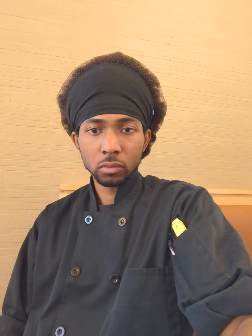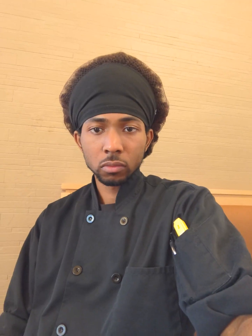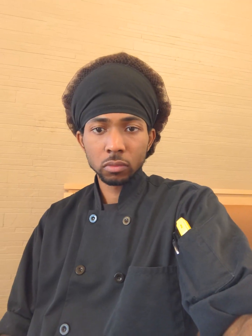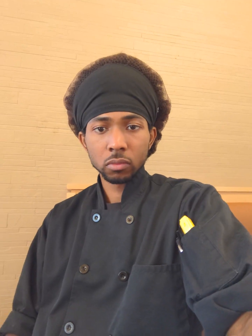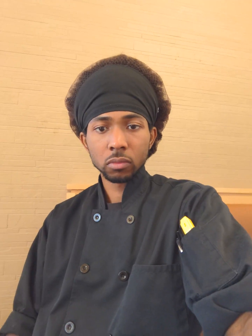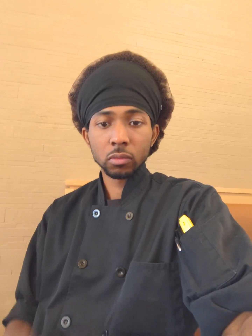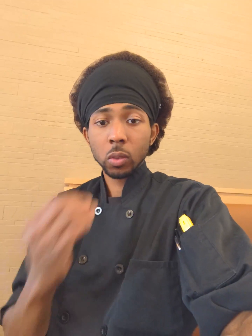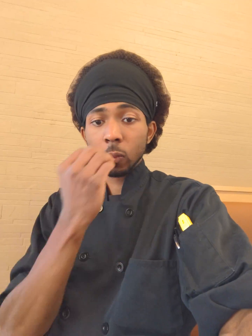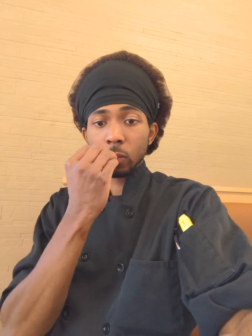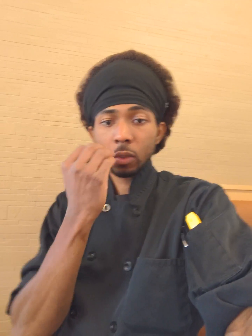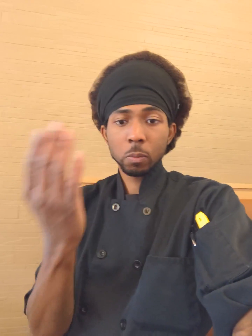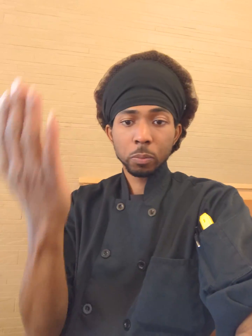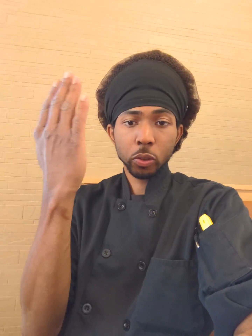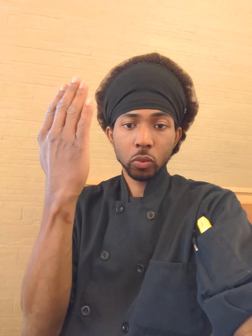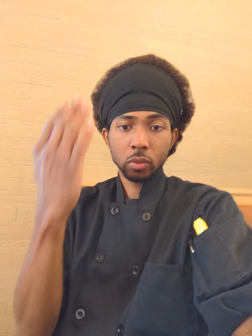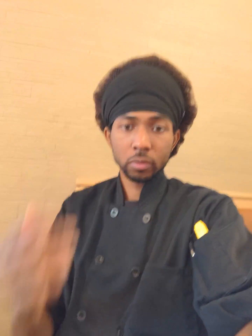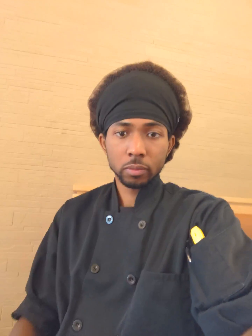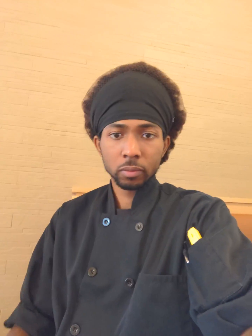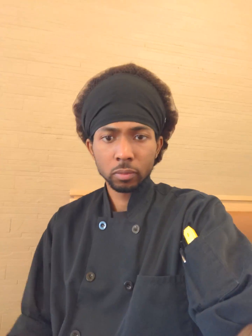breakfast